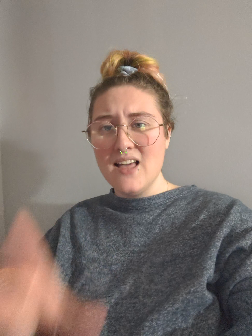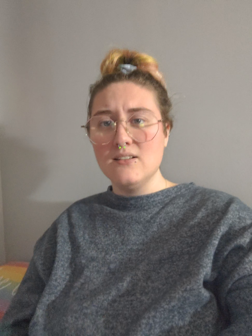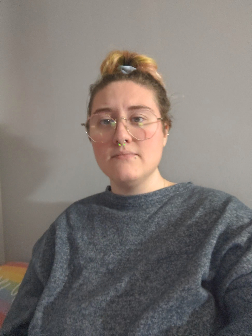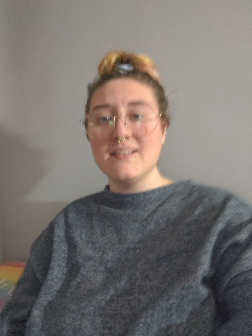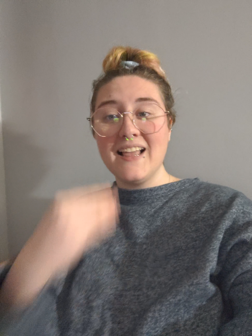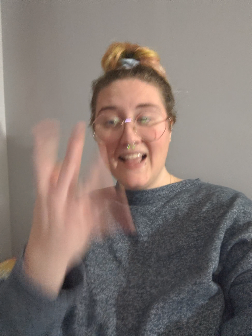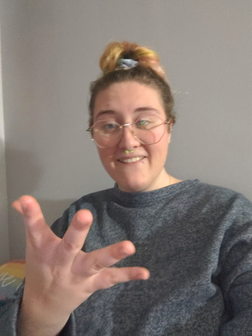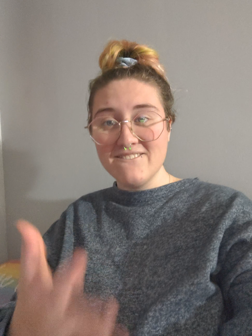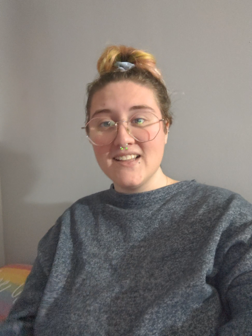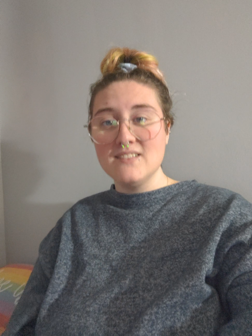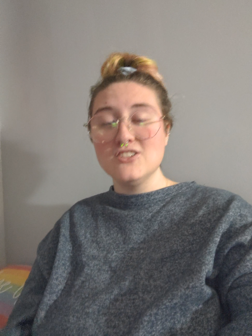give